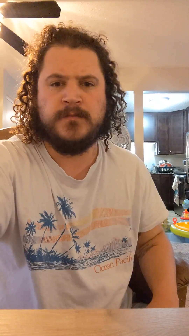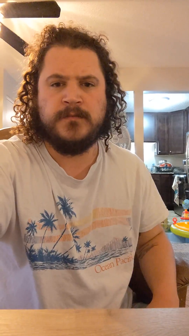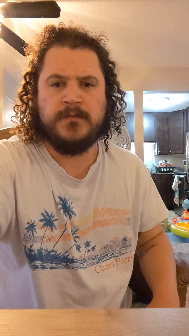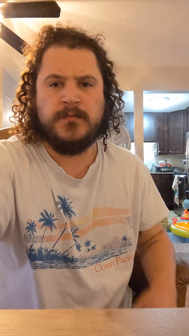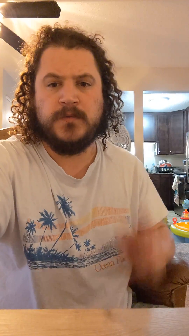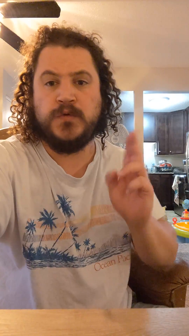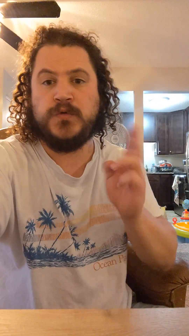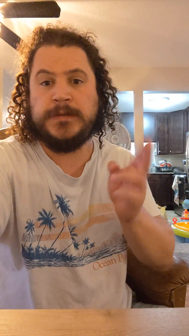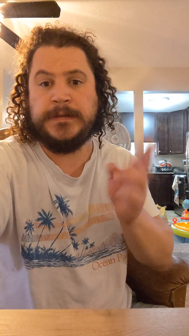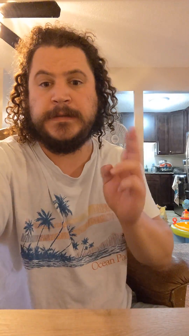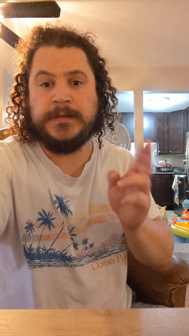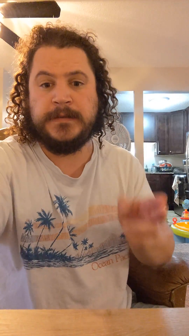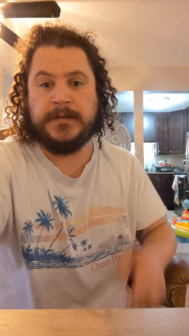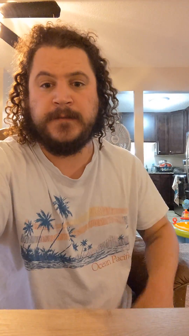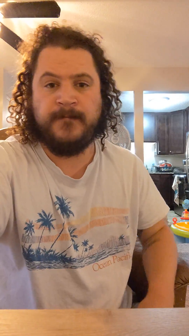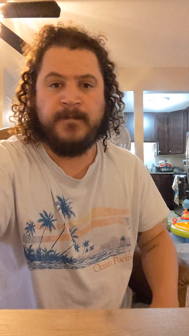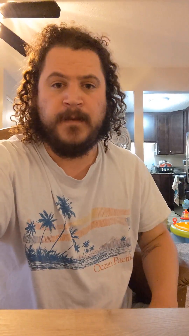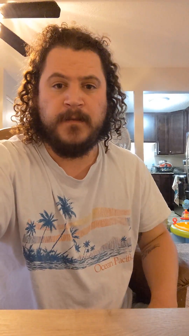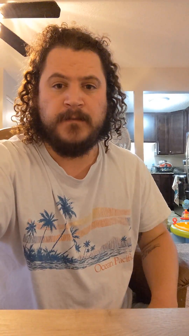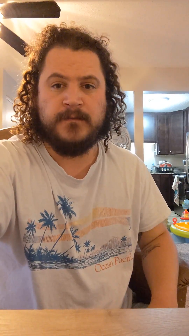hurry